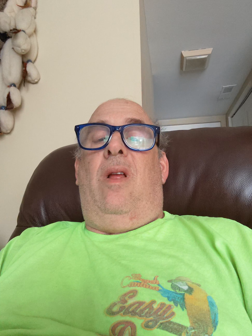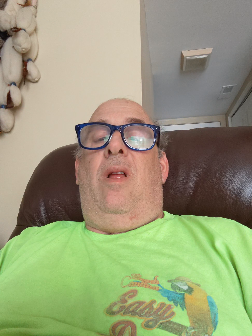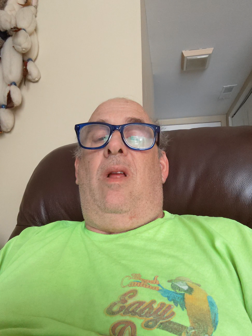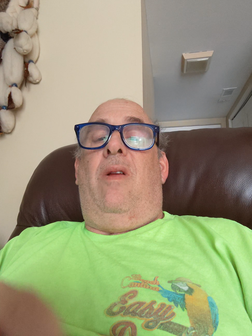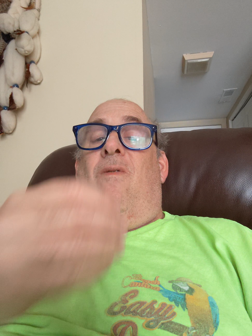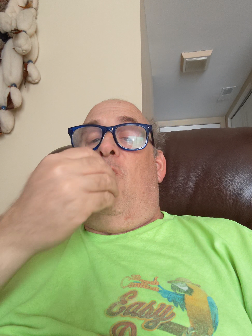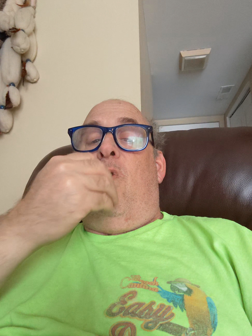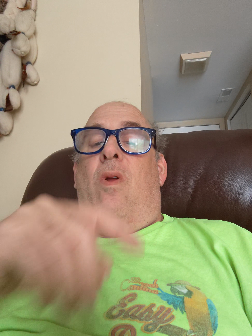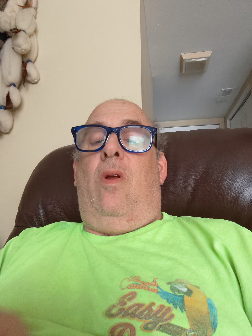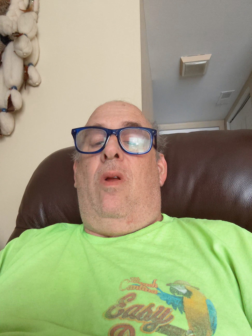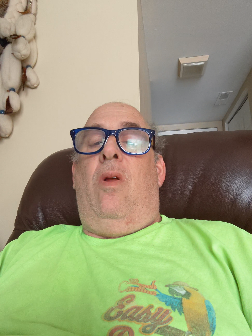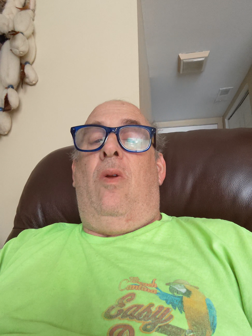food